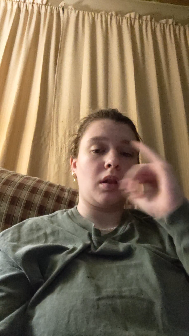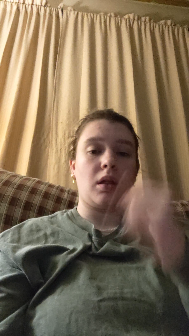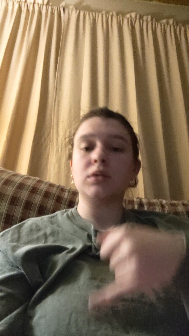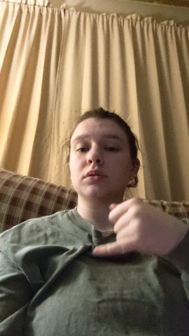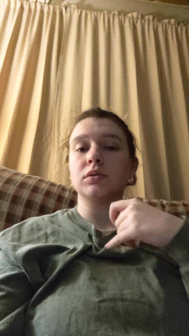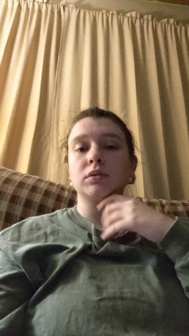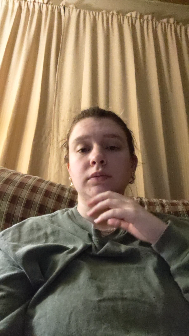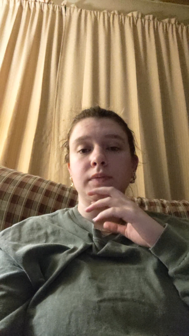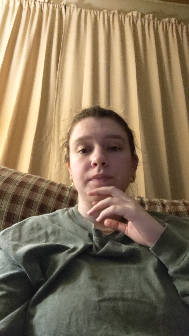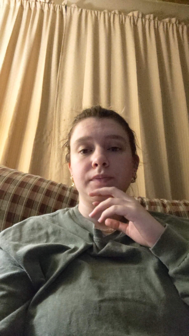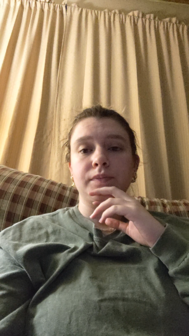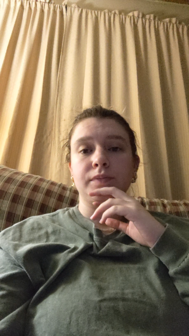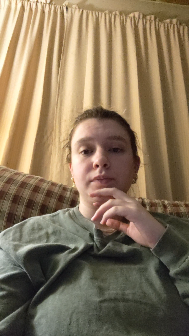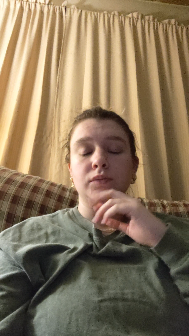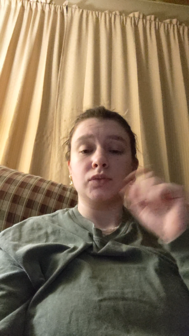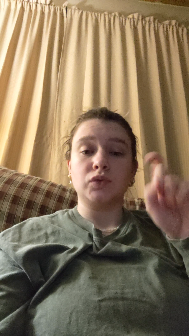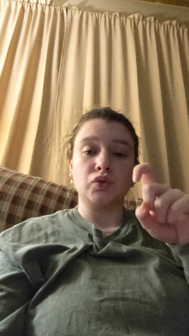should